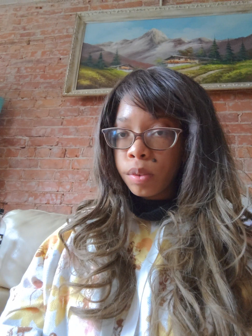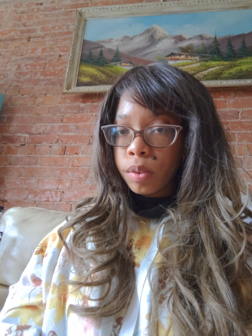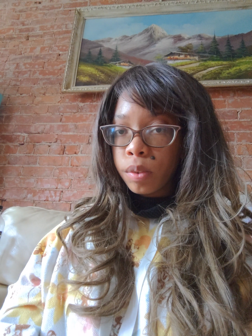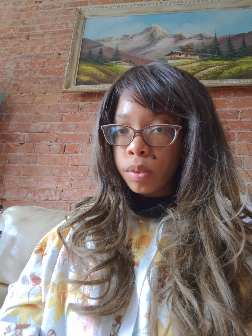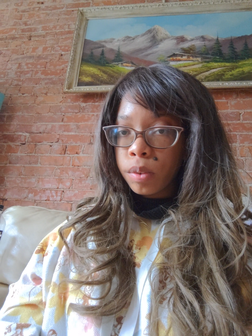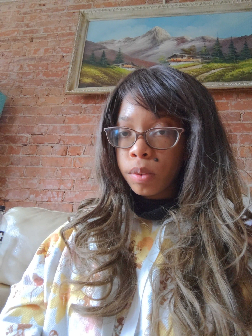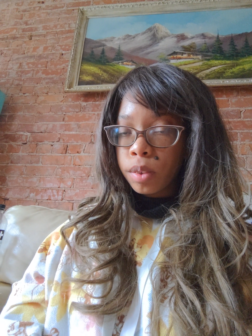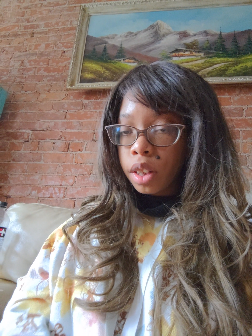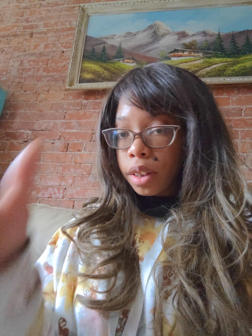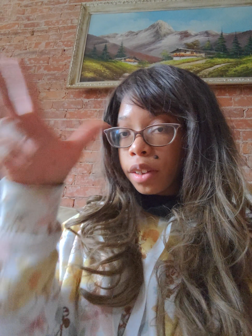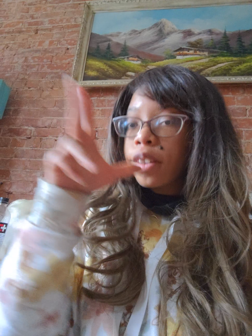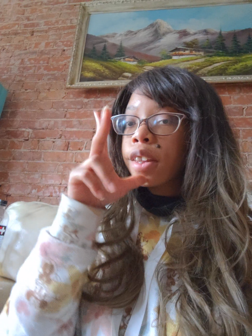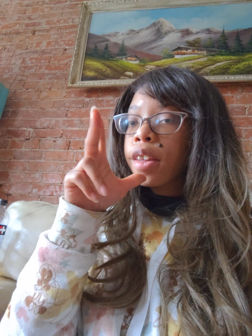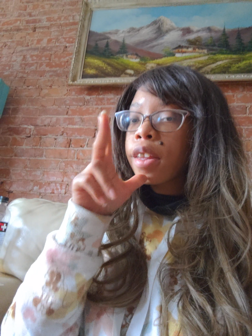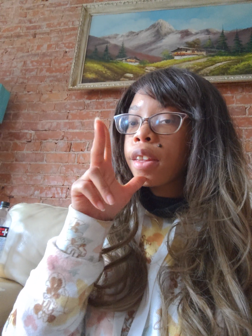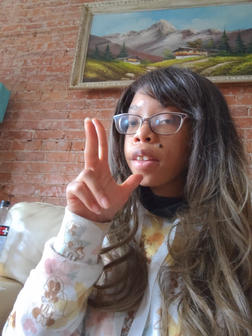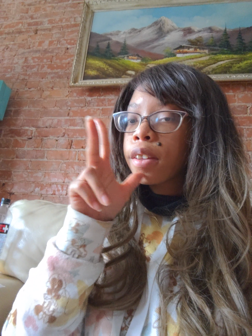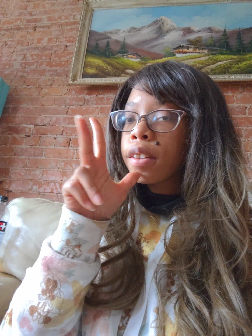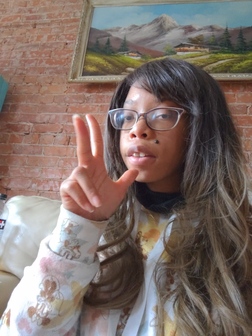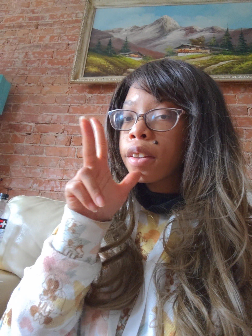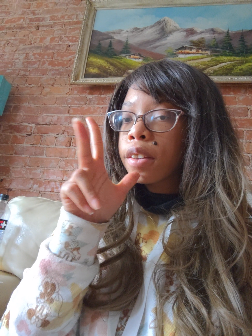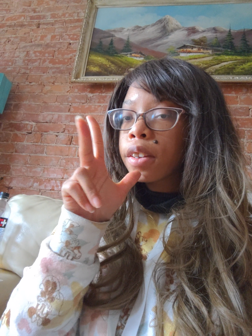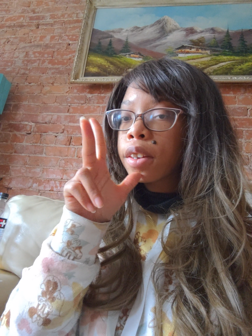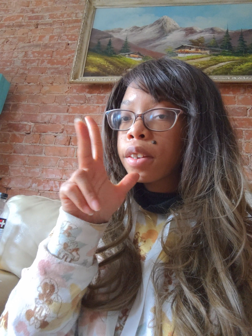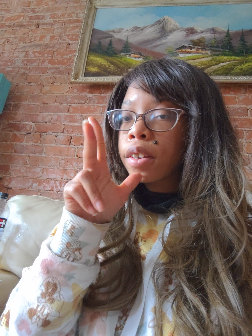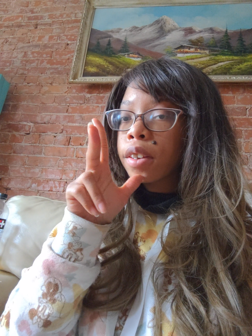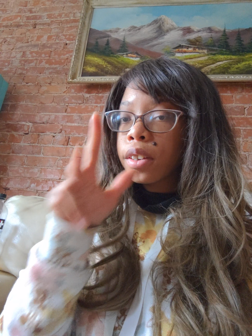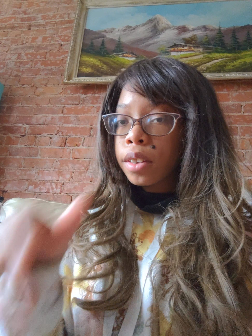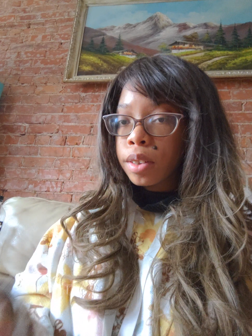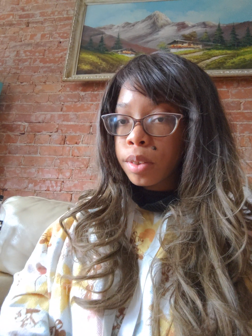hen